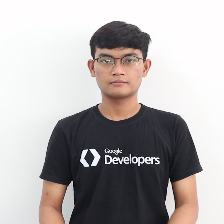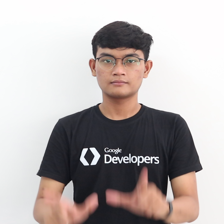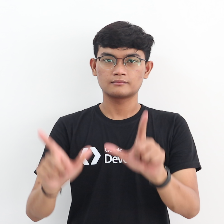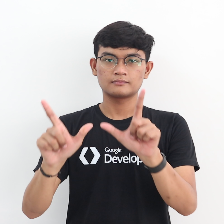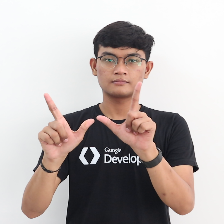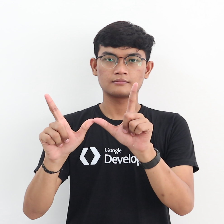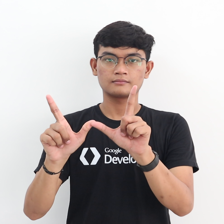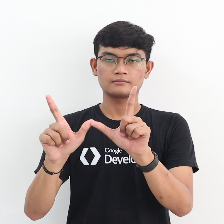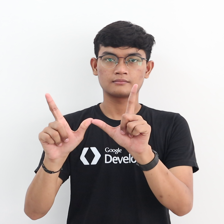W